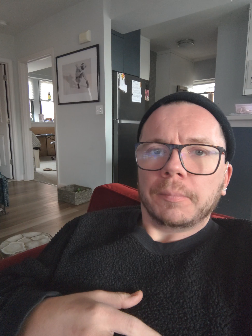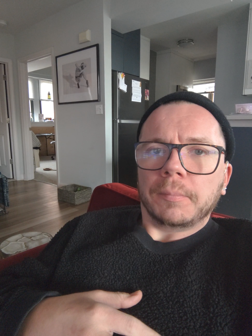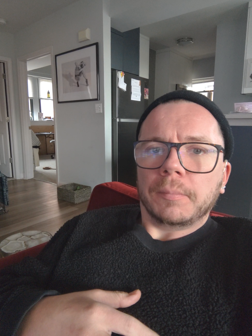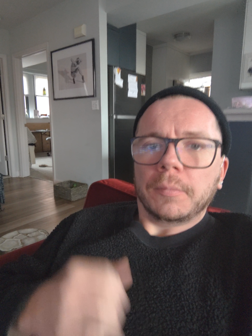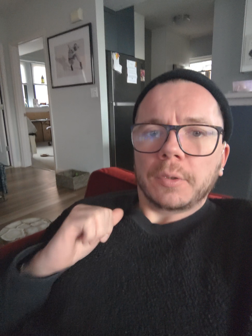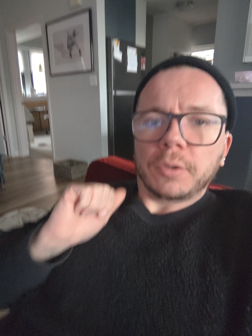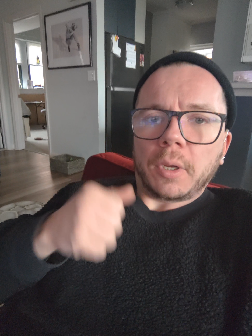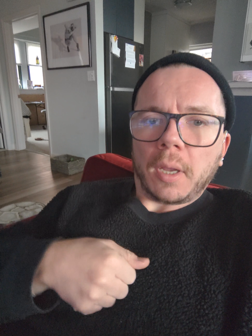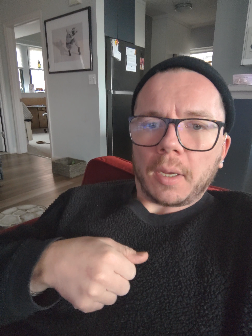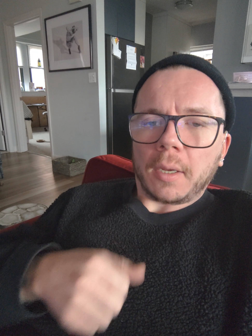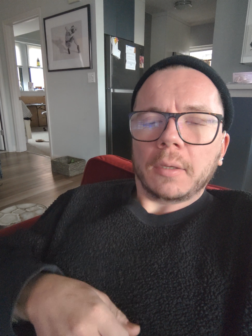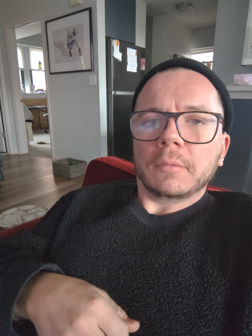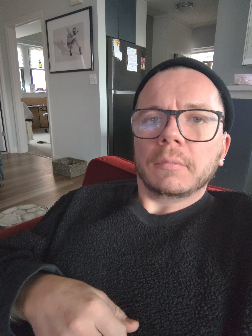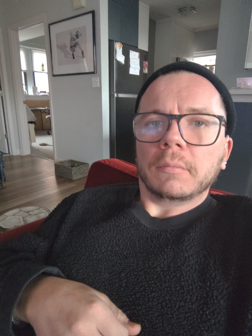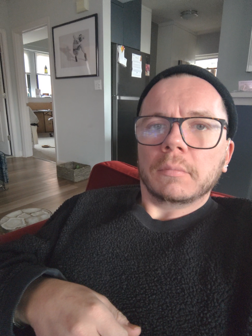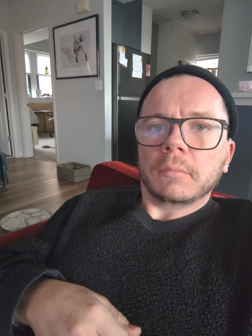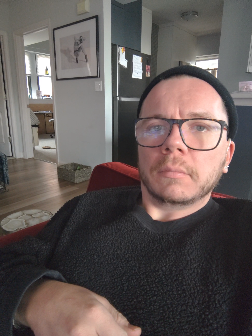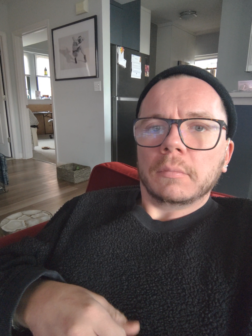jacket